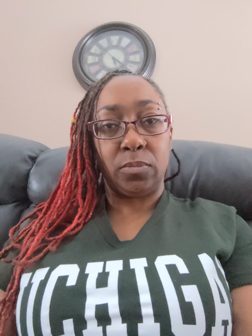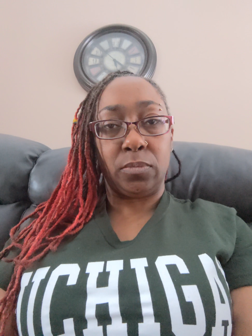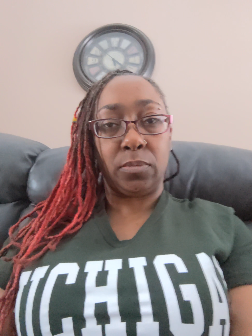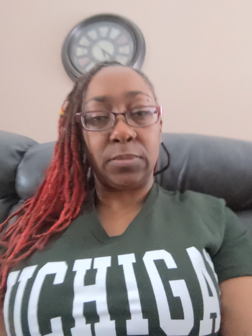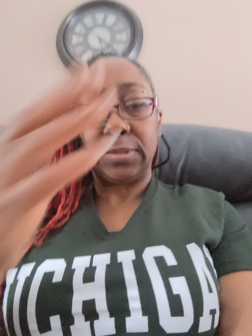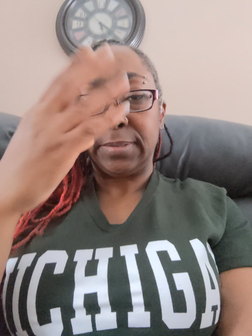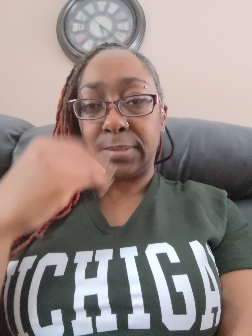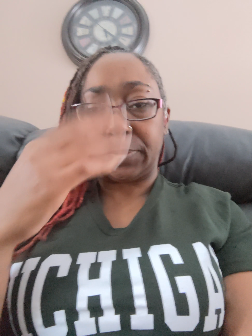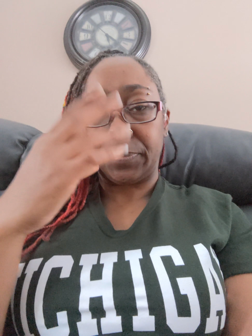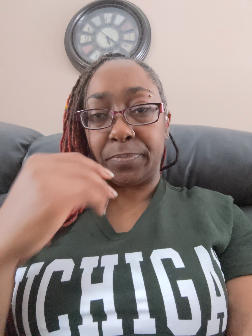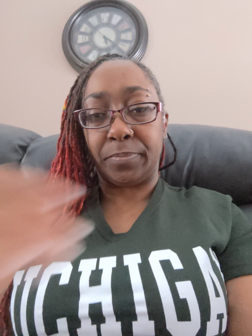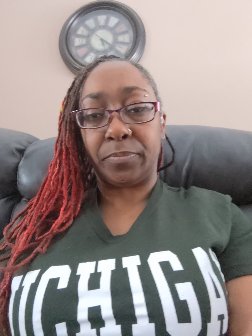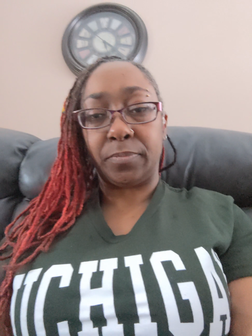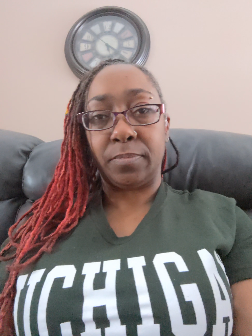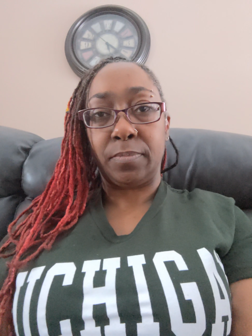sleep